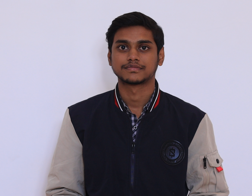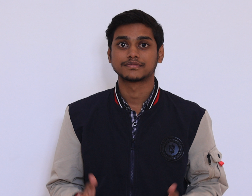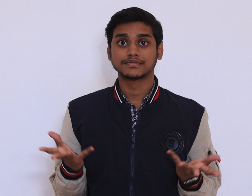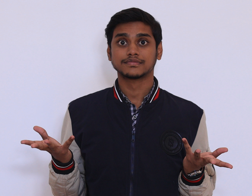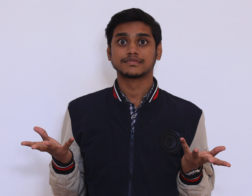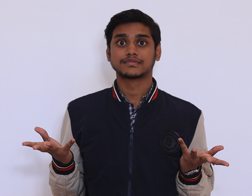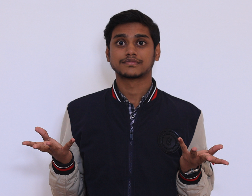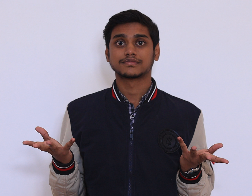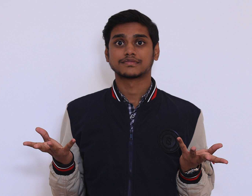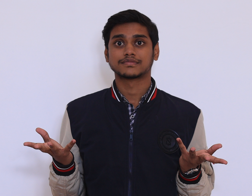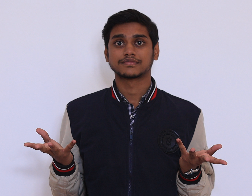surprise